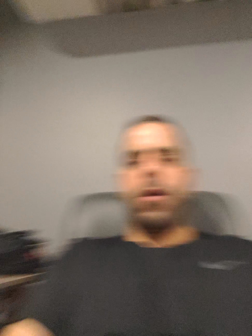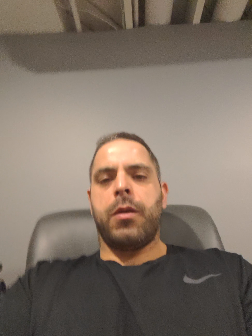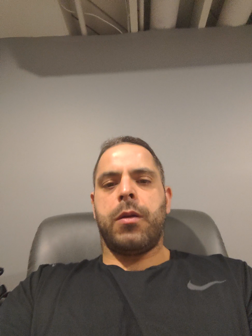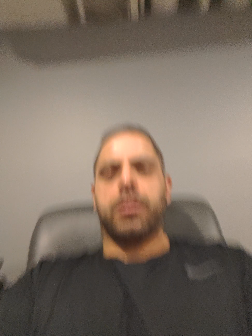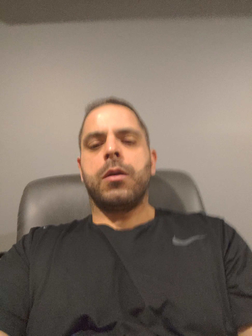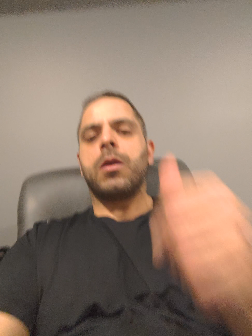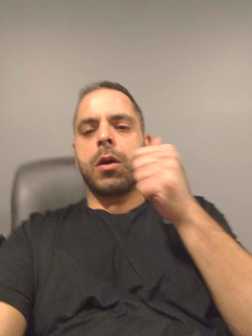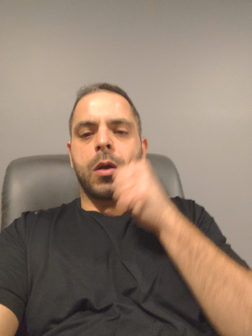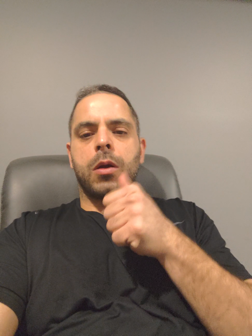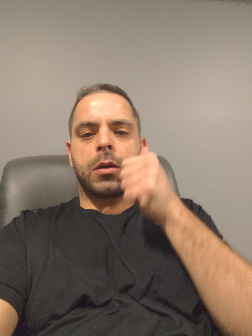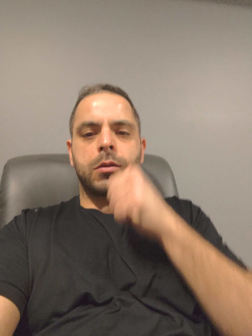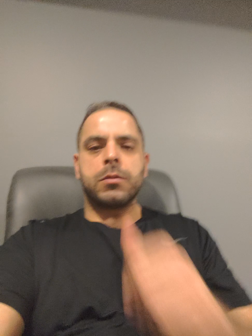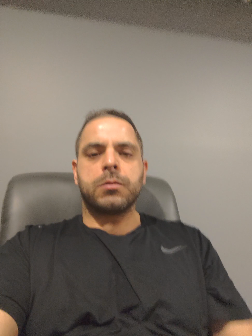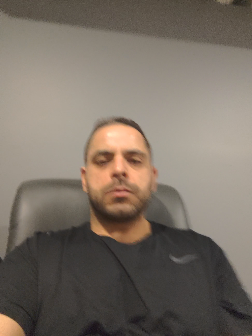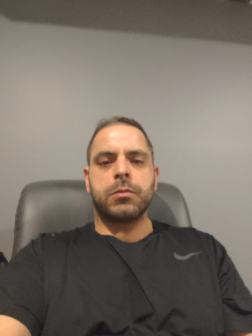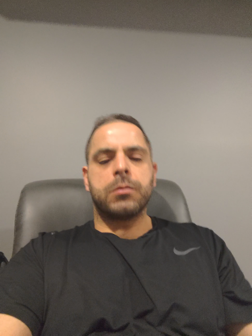girl